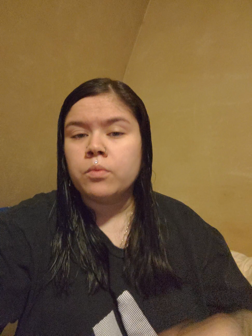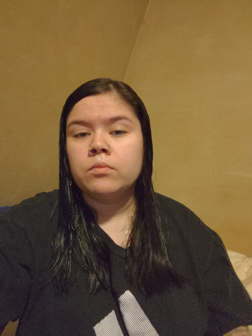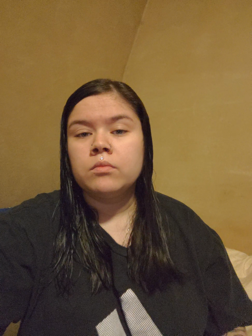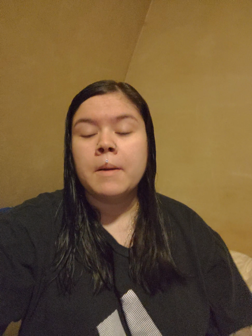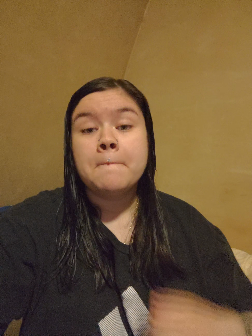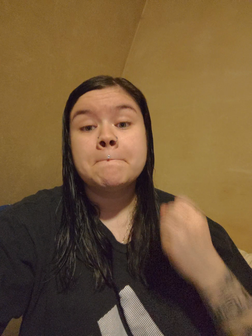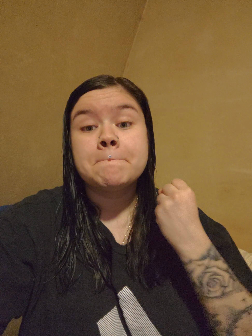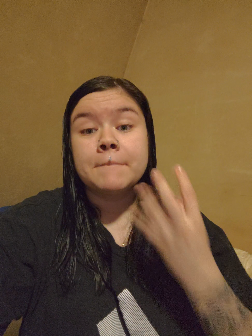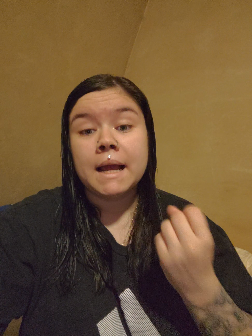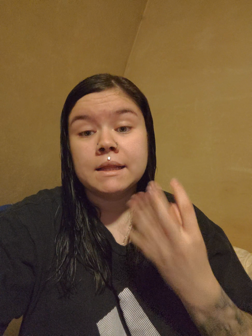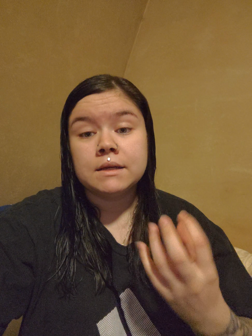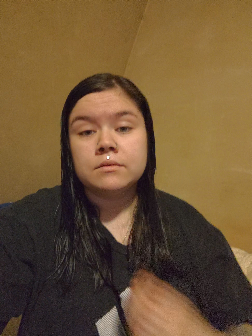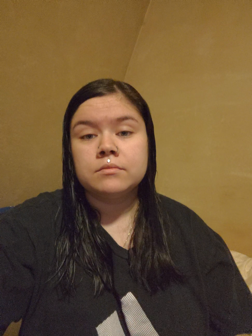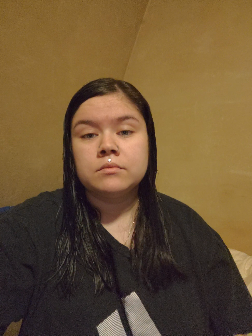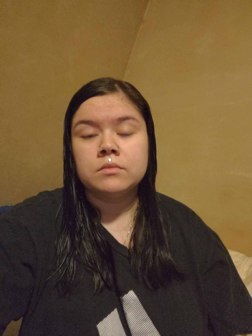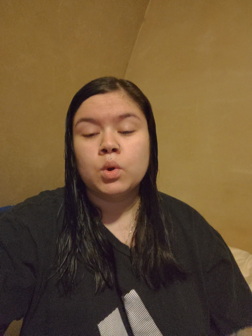many